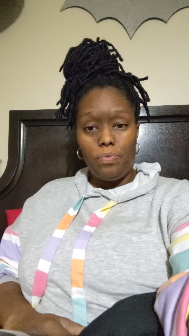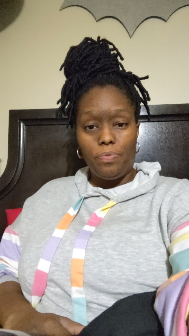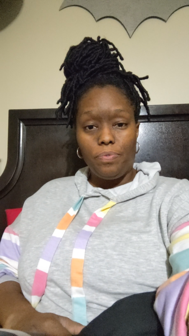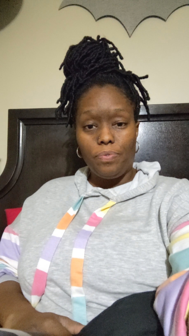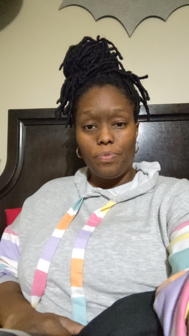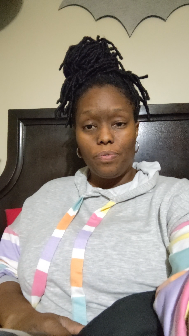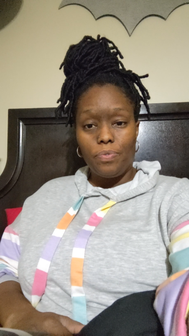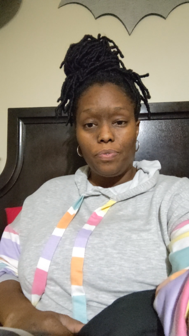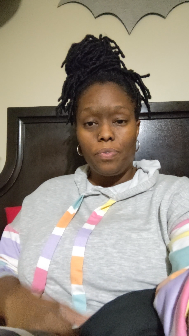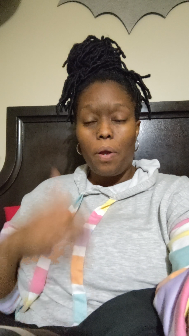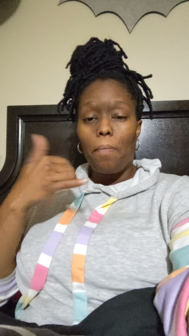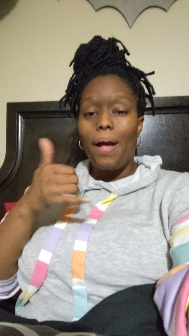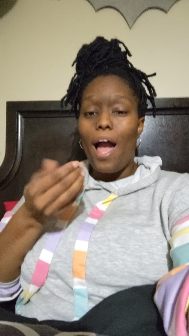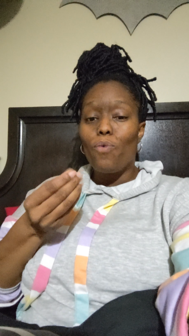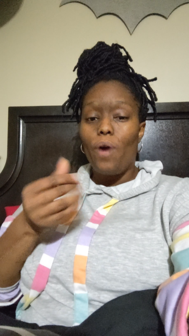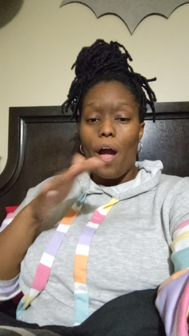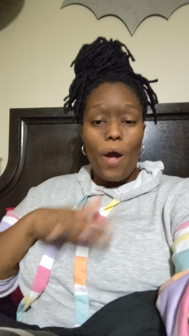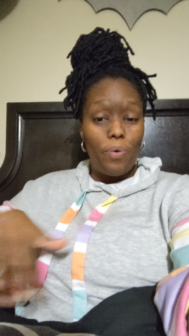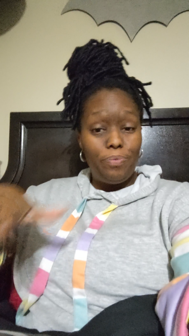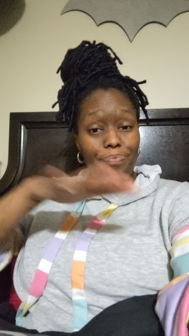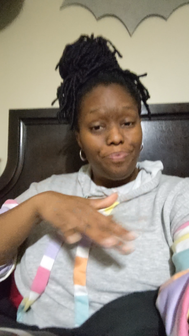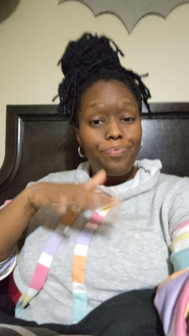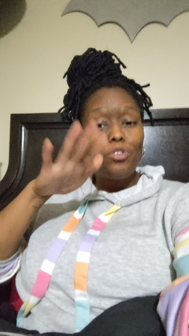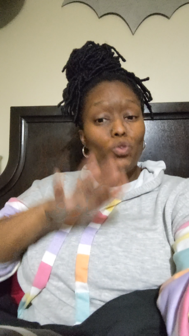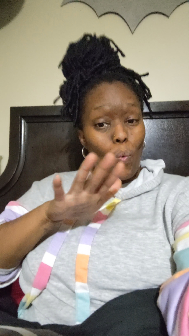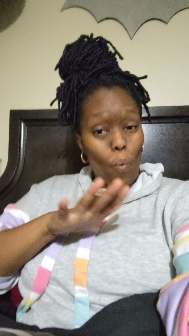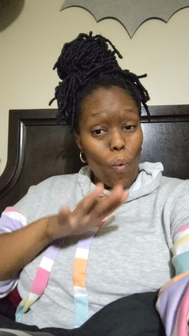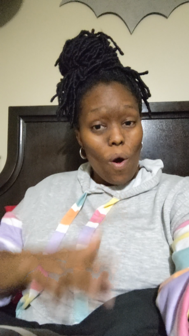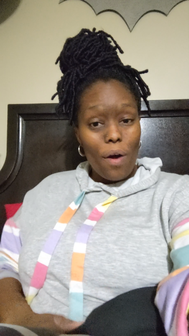playground